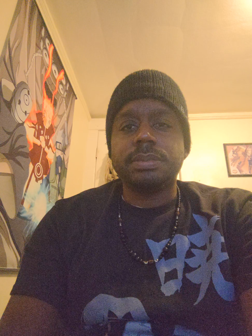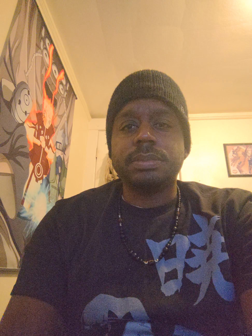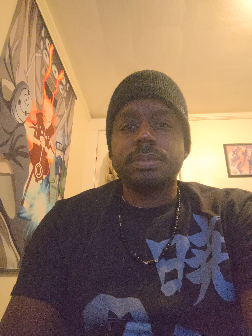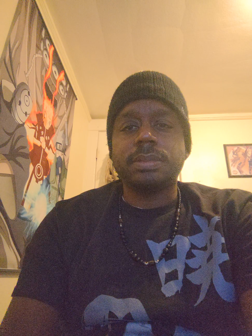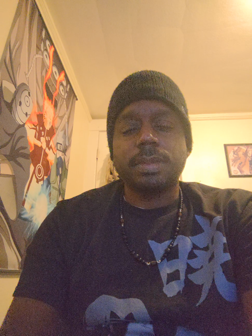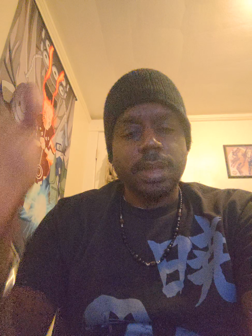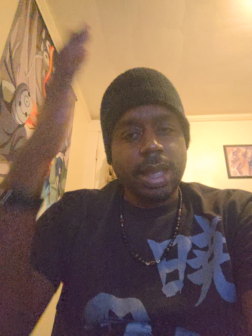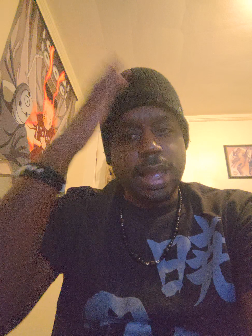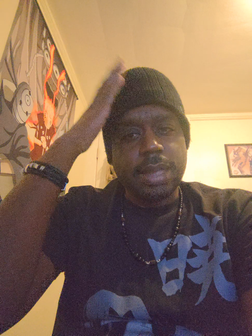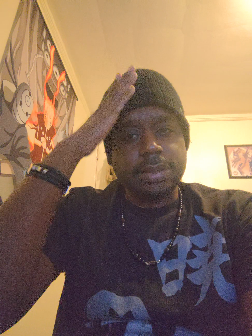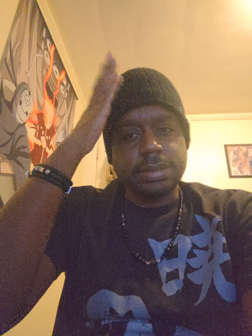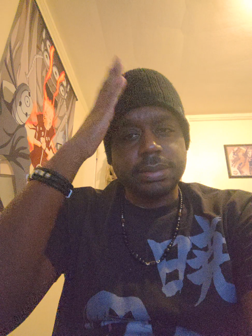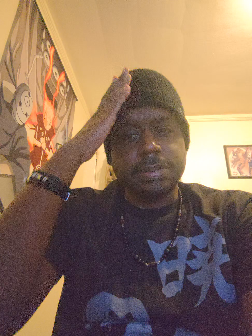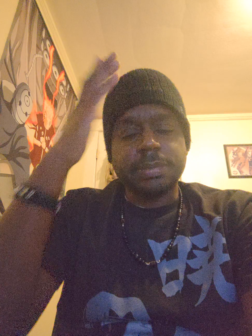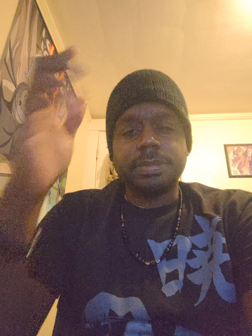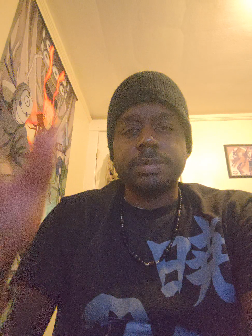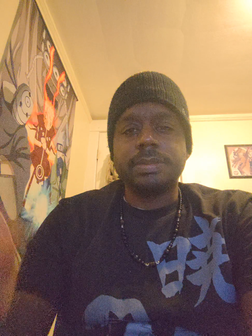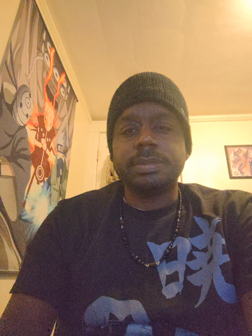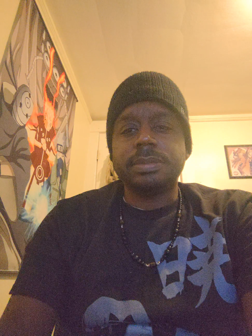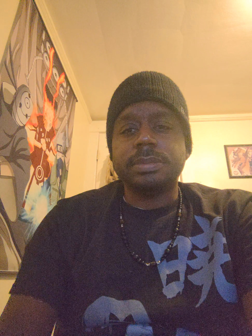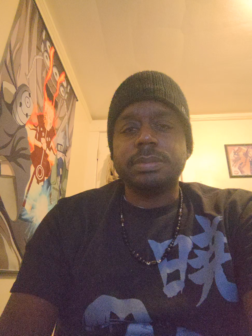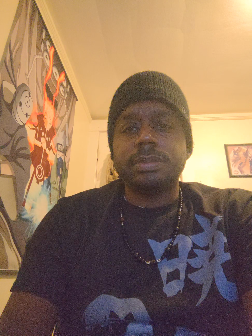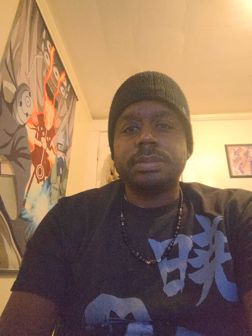hat